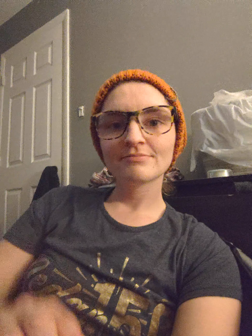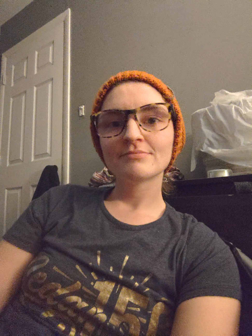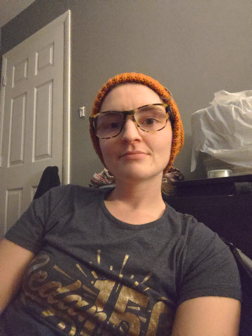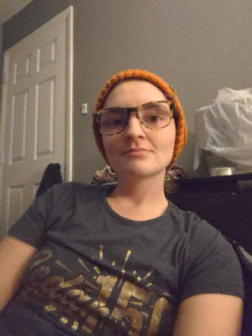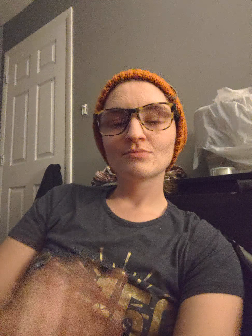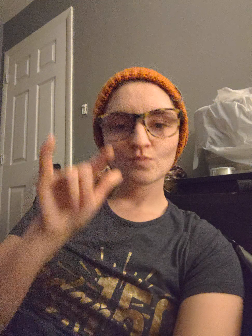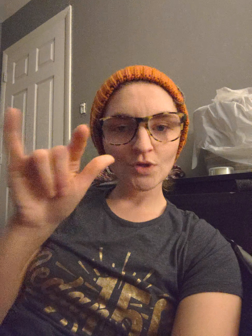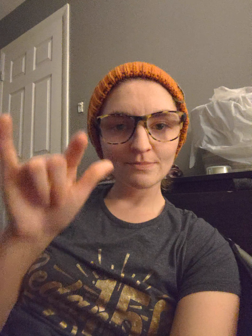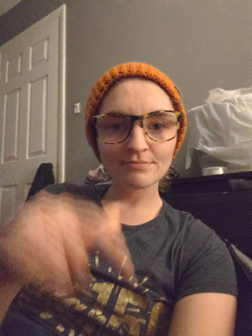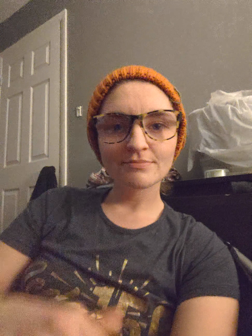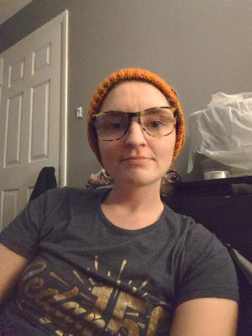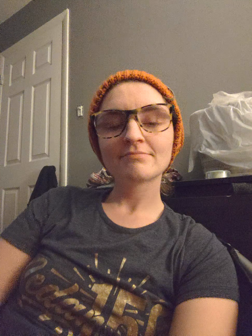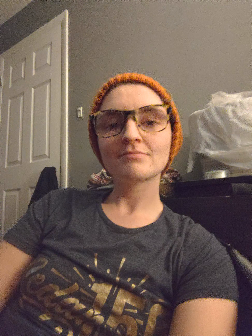airplane